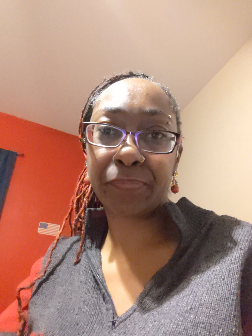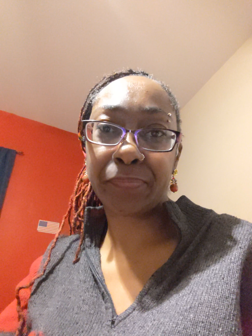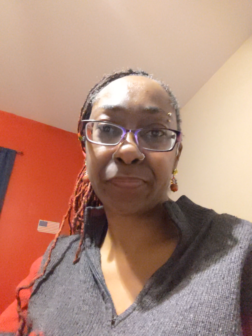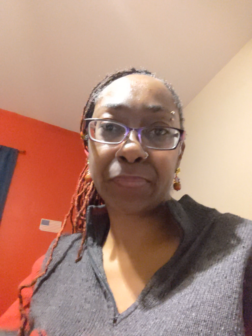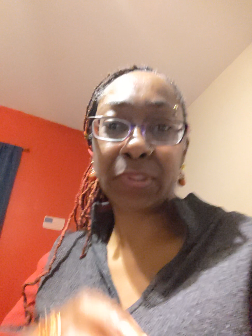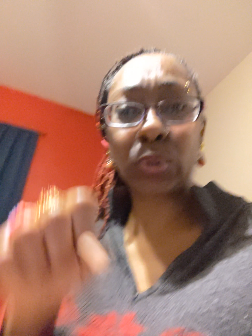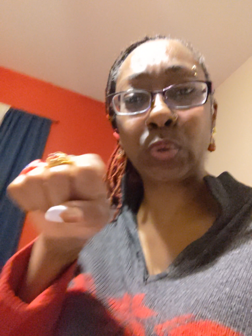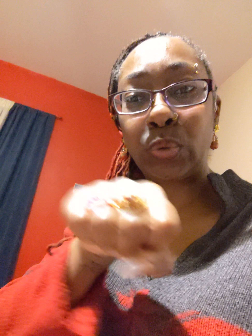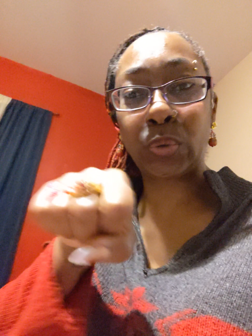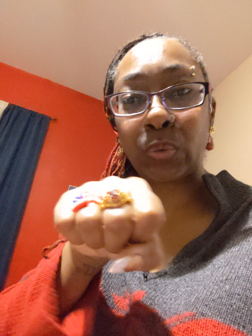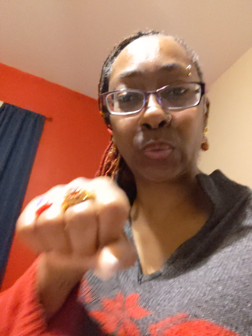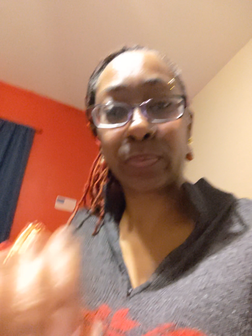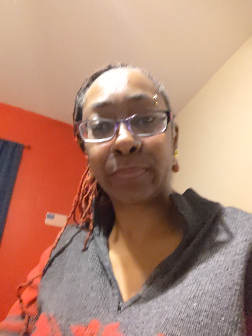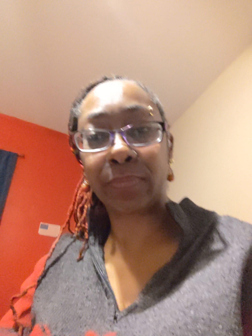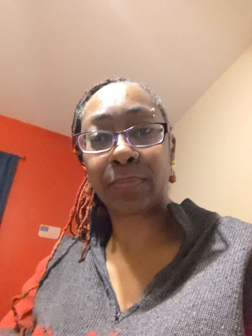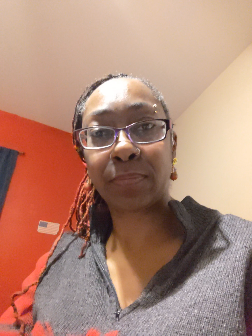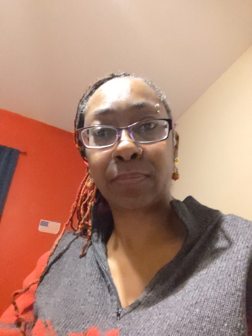shoe